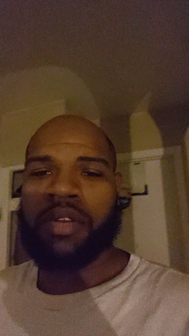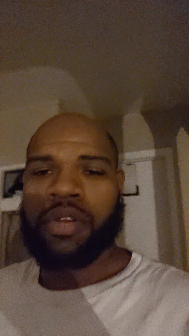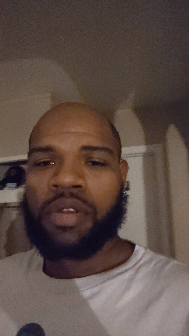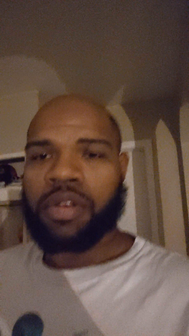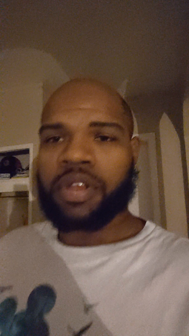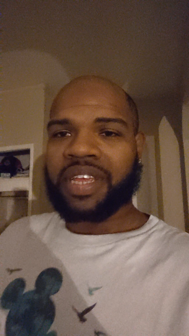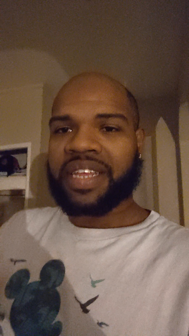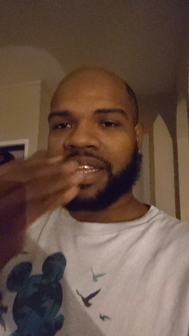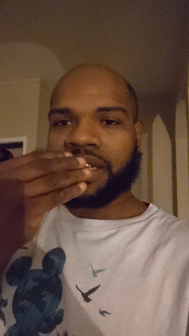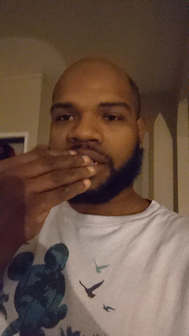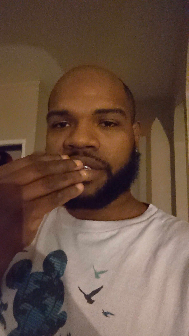eat